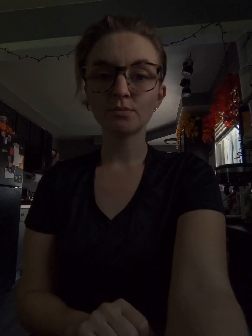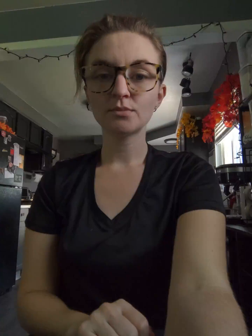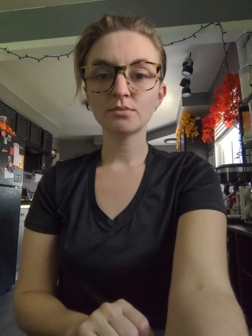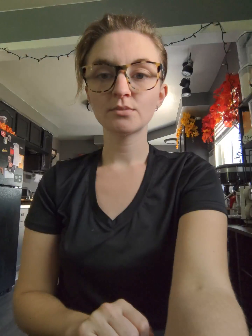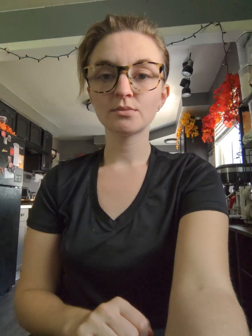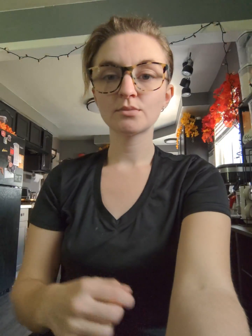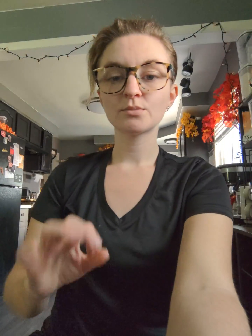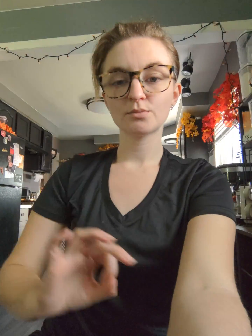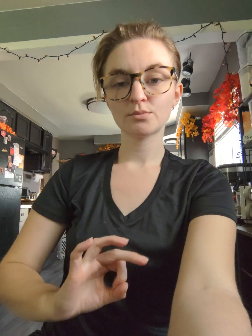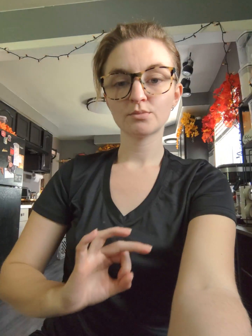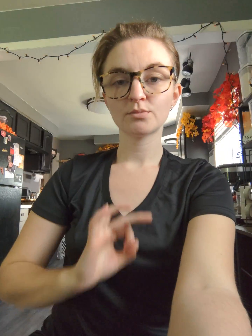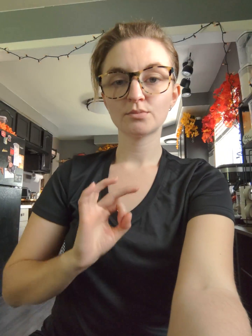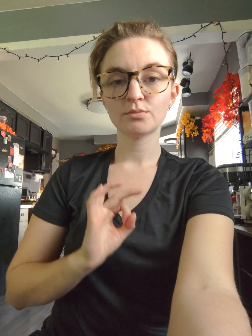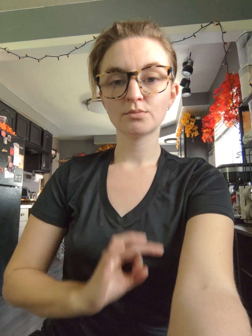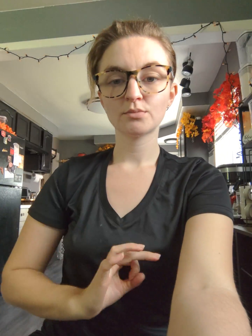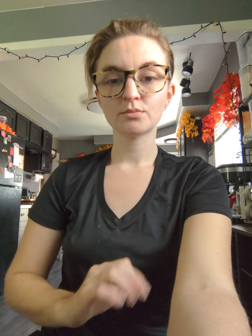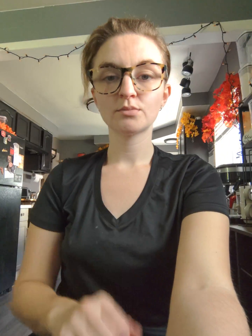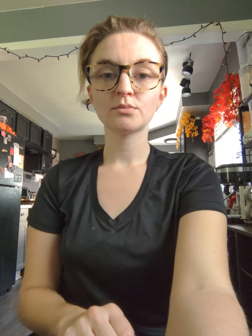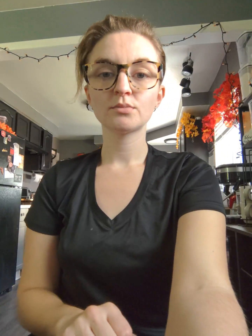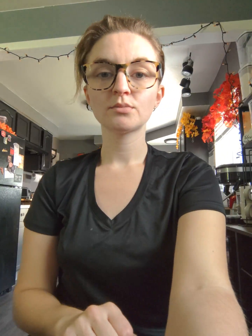button